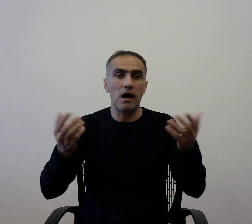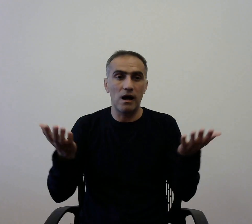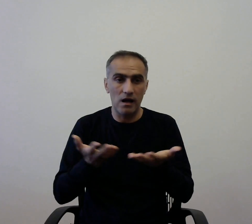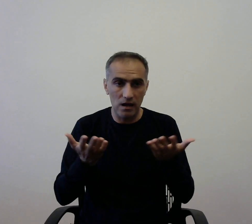harda